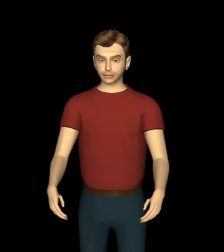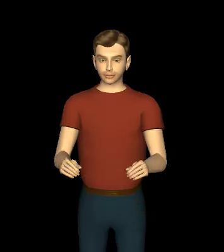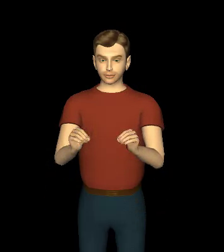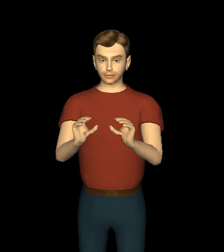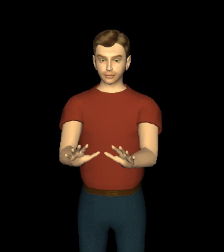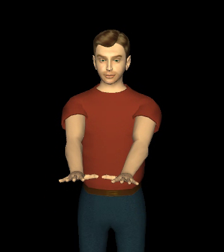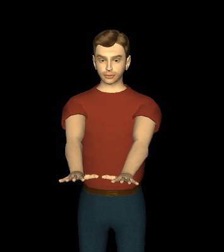يتخلى